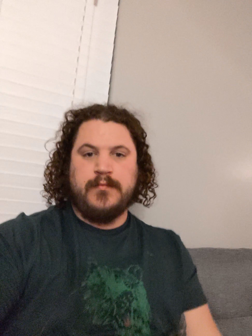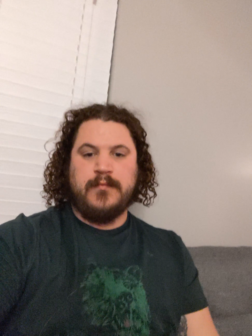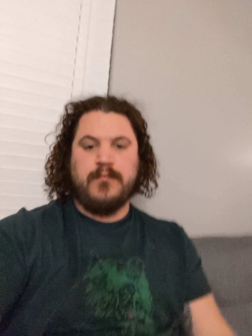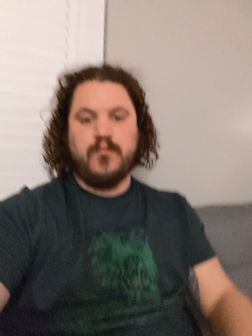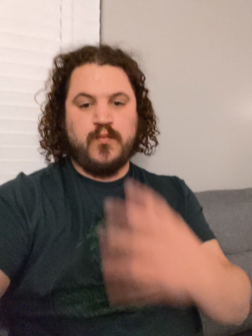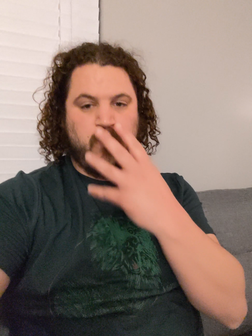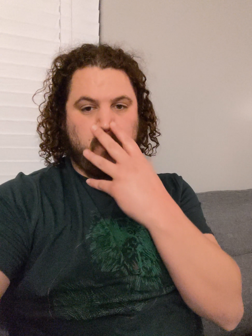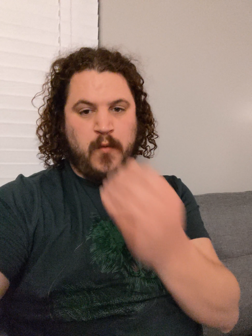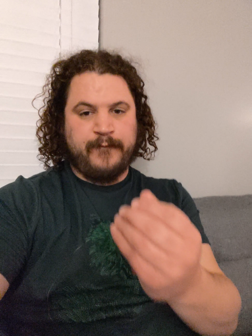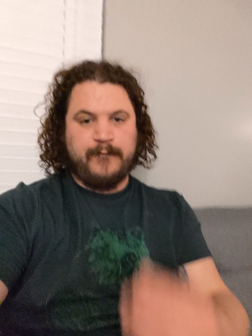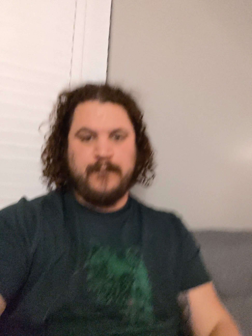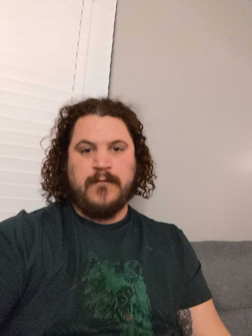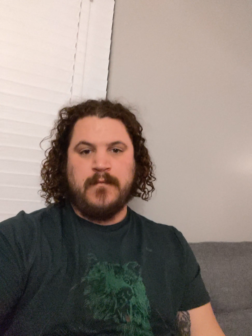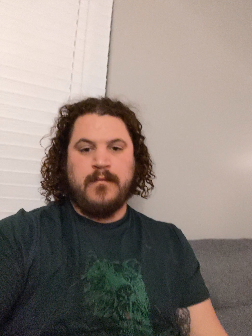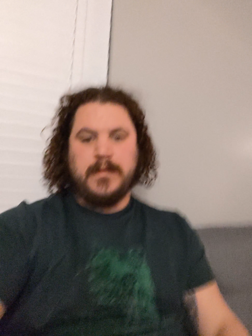wolf